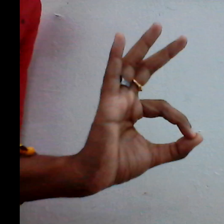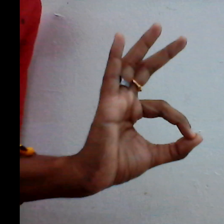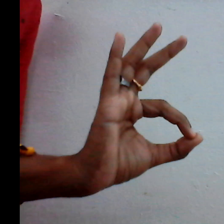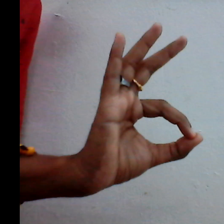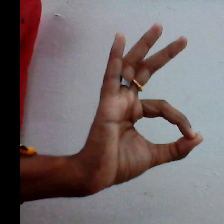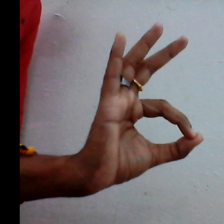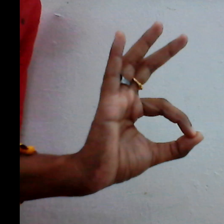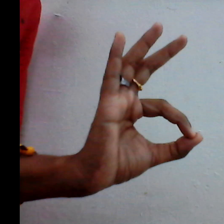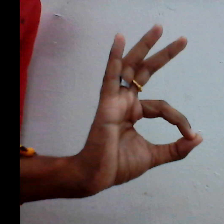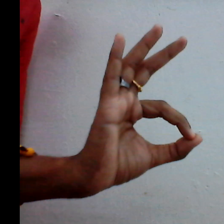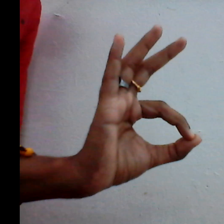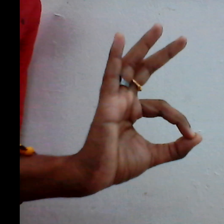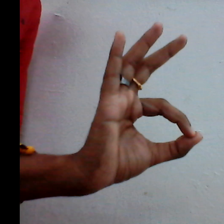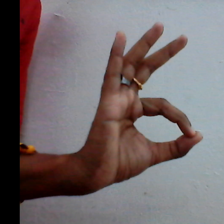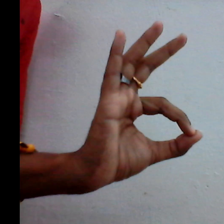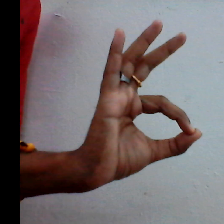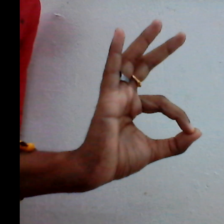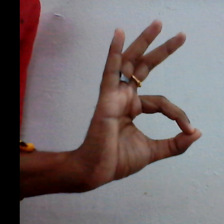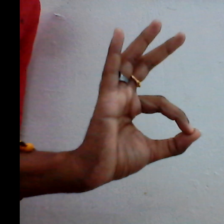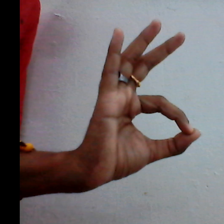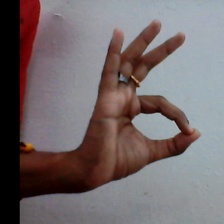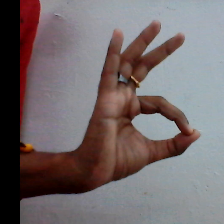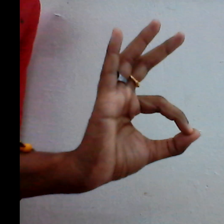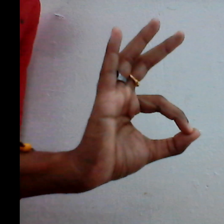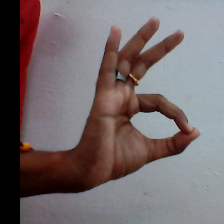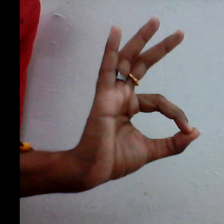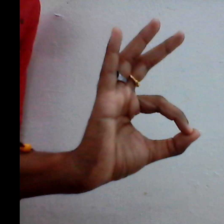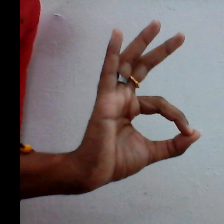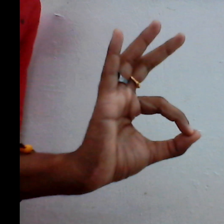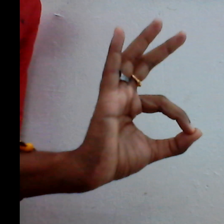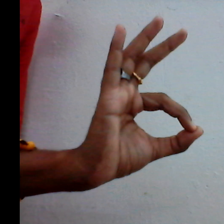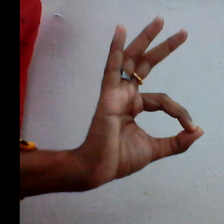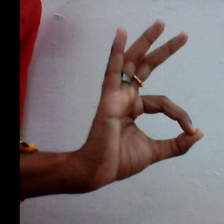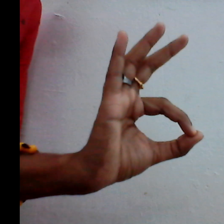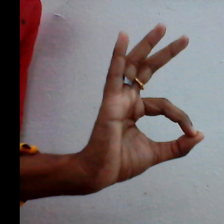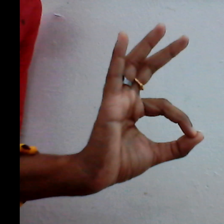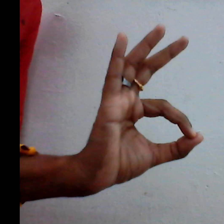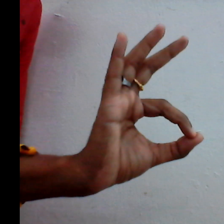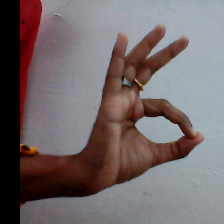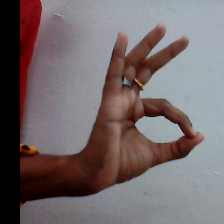ഒ